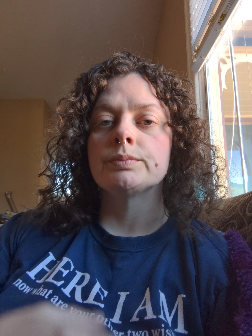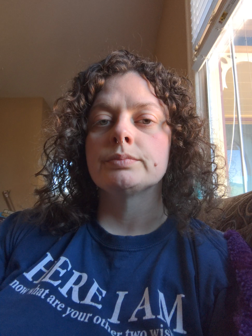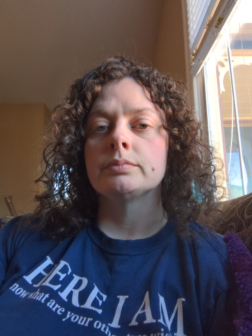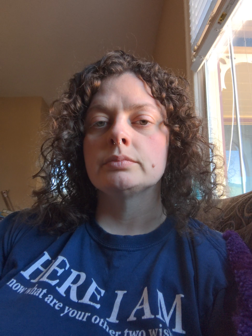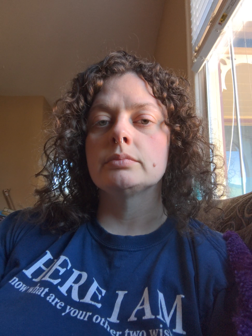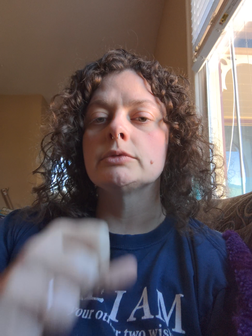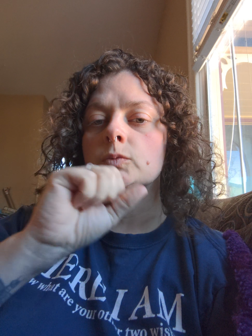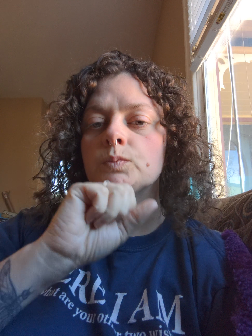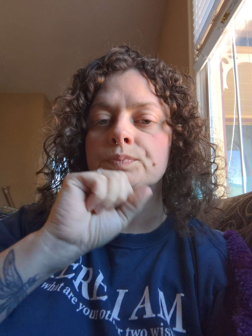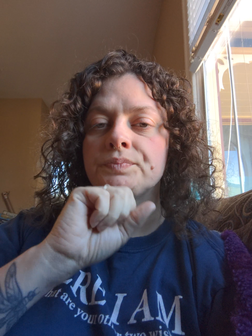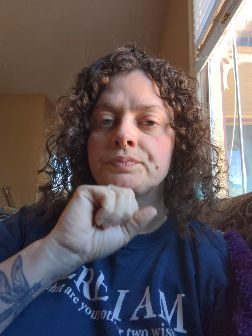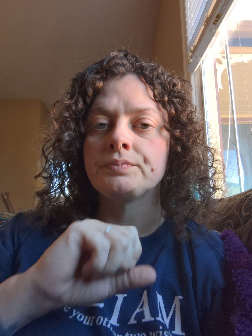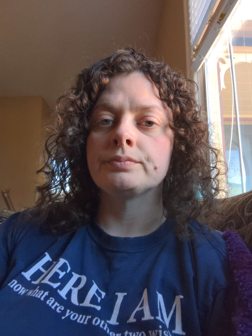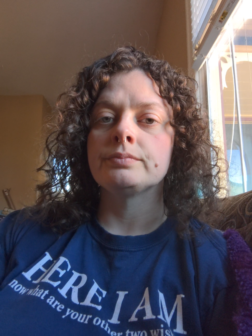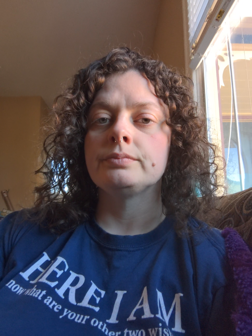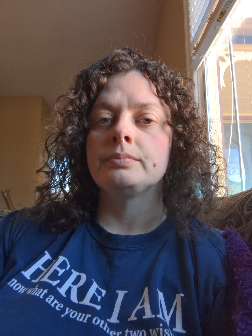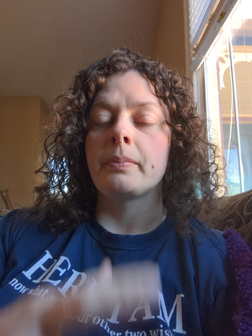ice cream